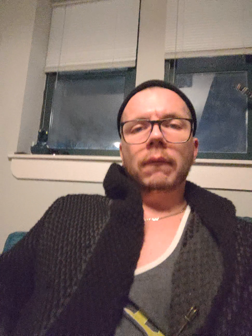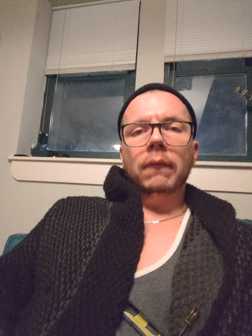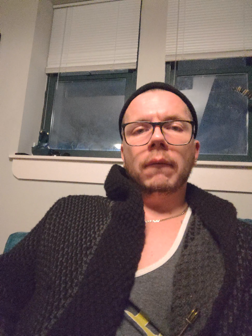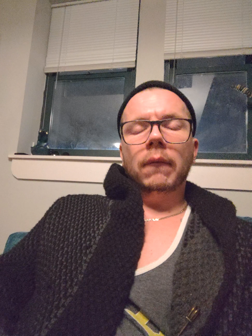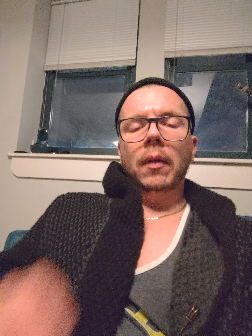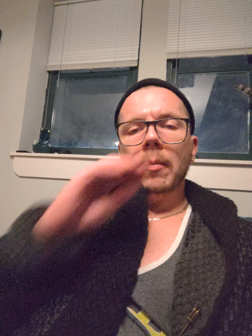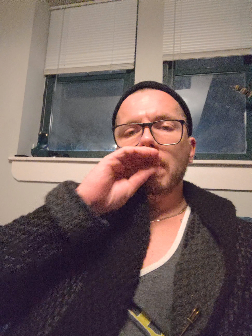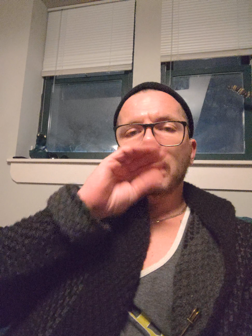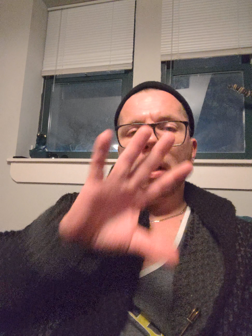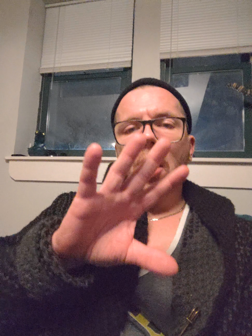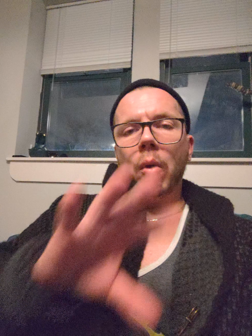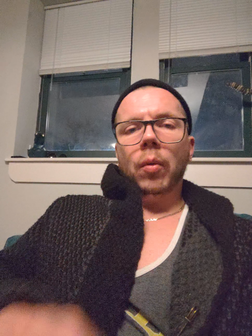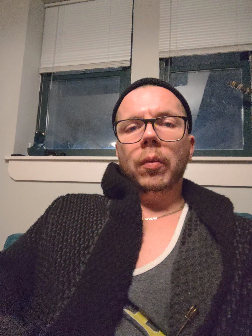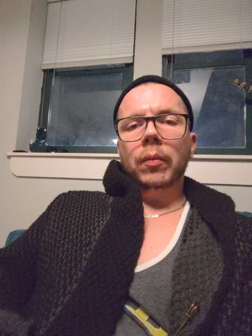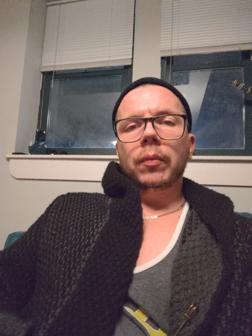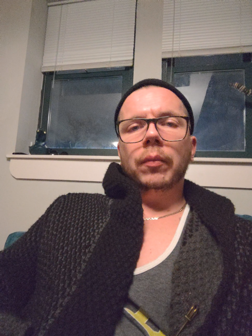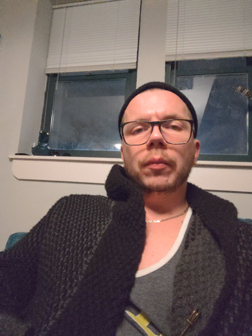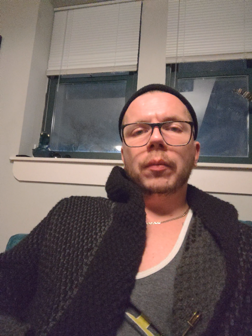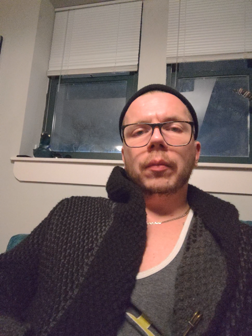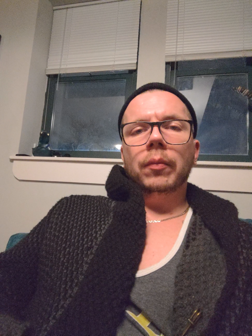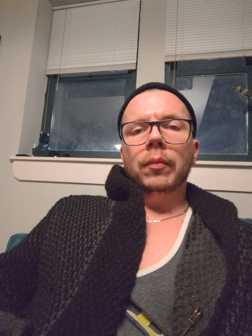blow